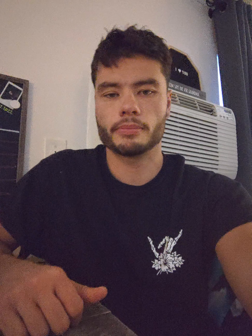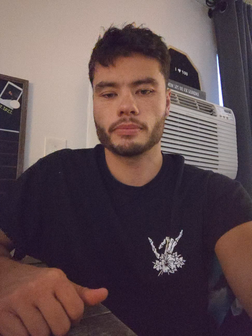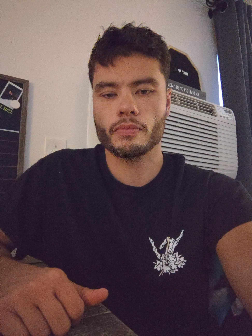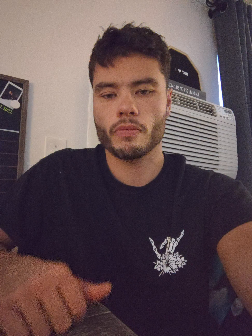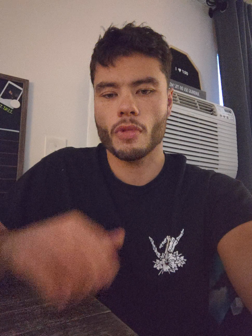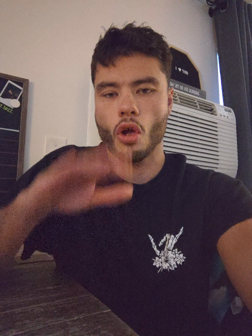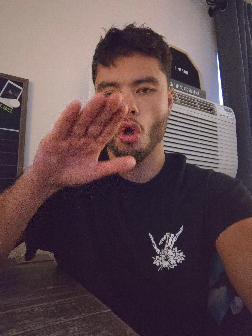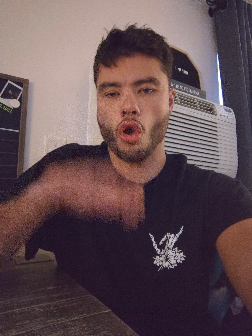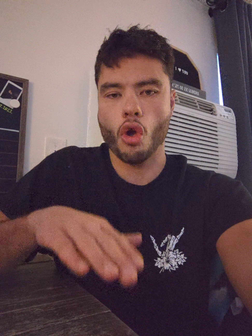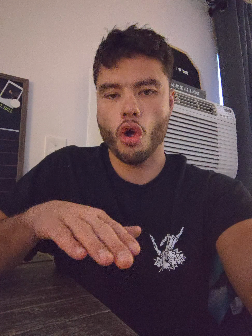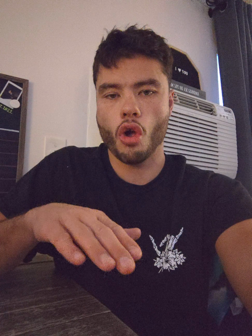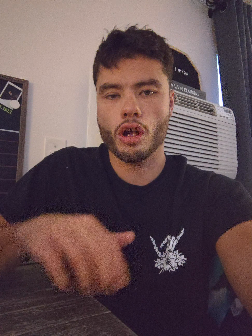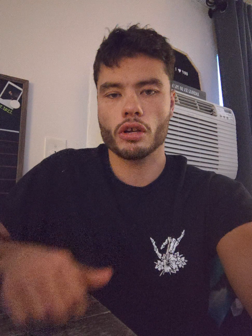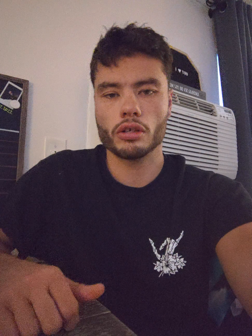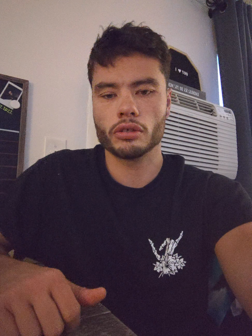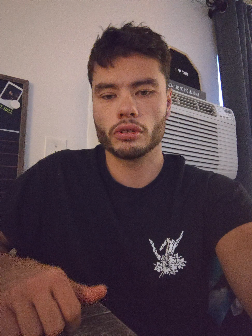on